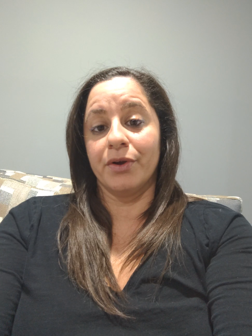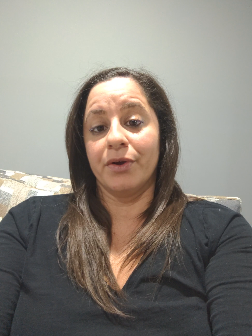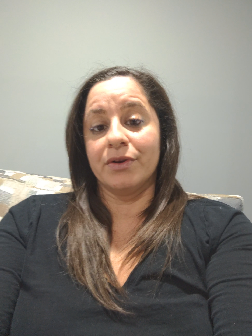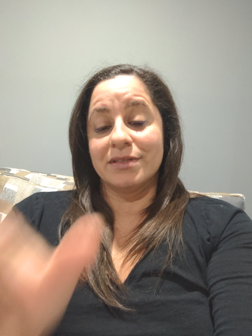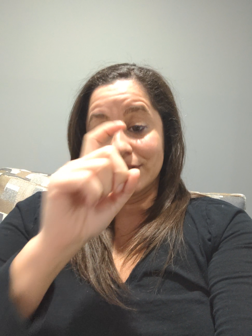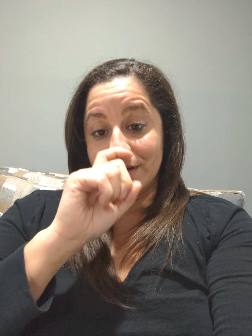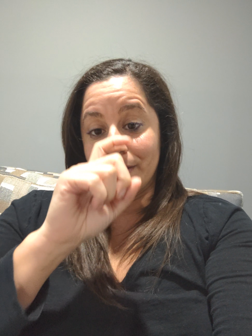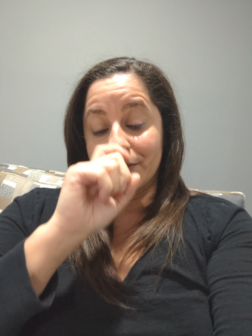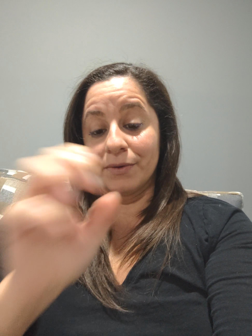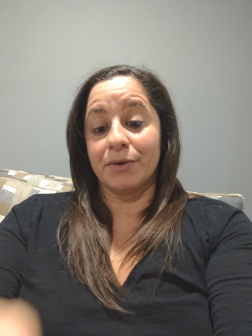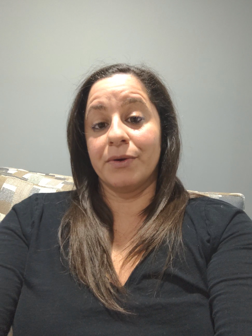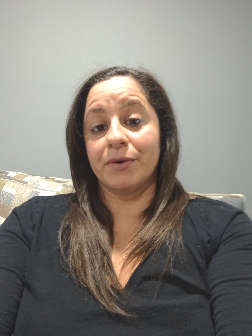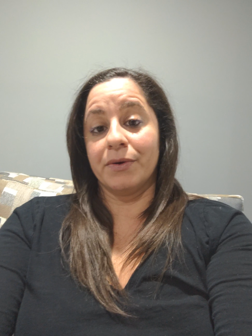doll